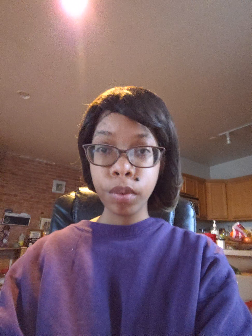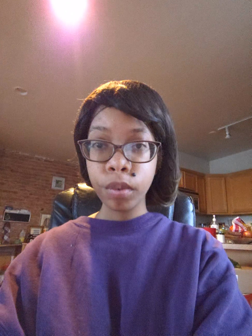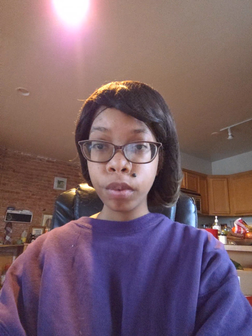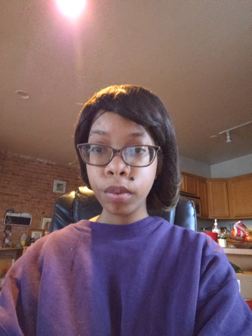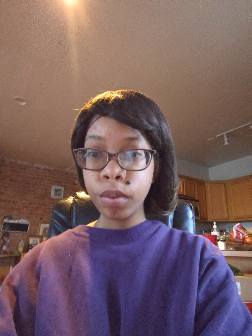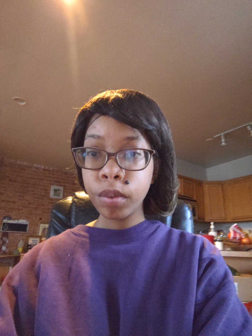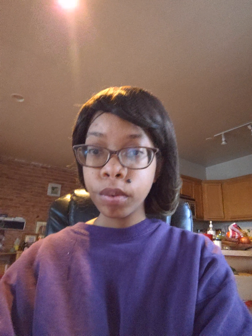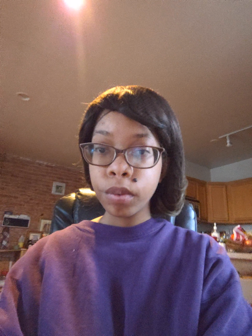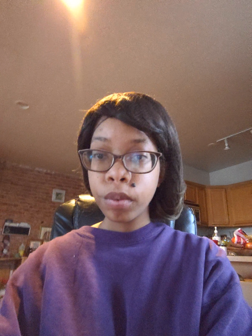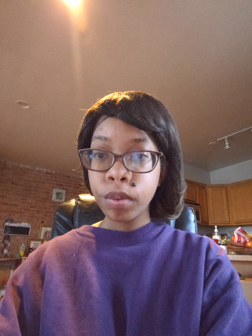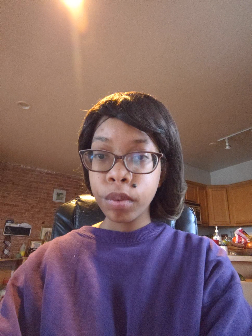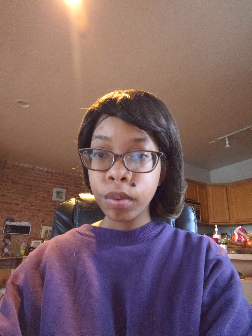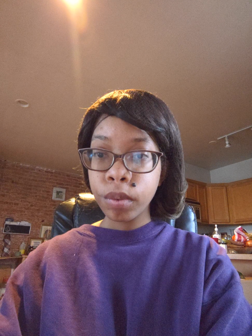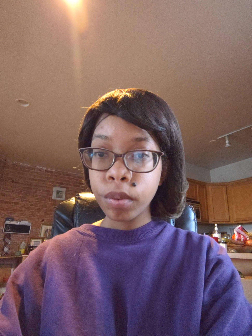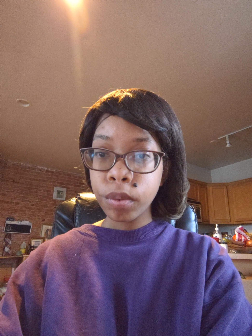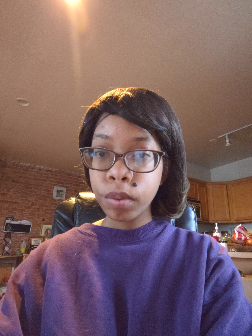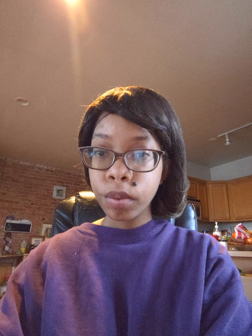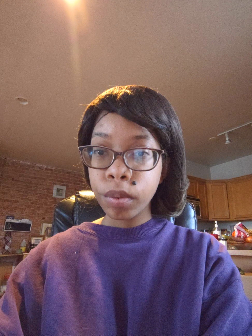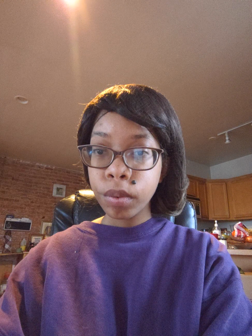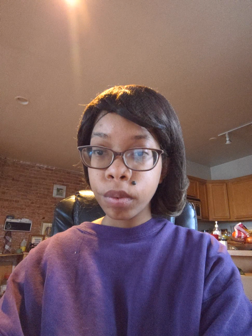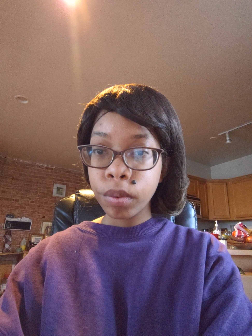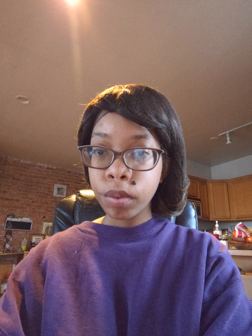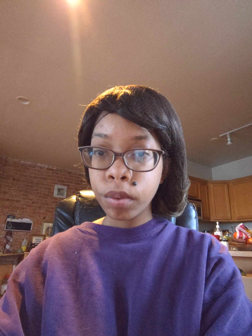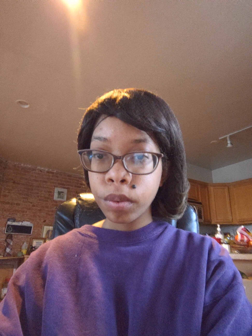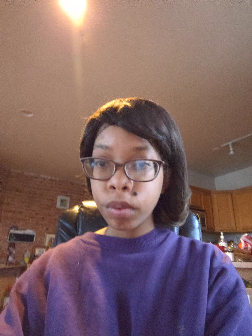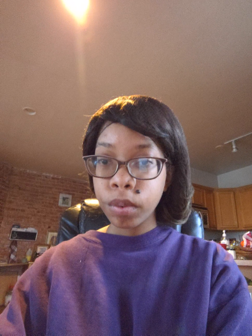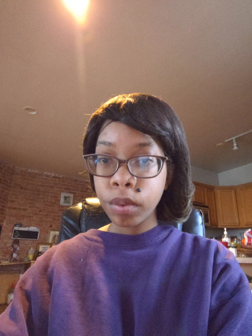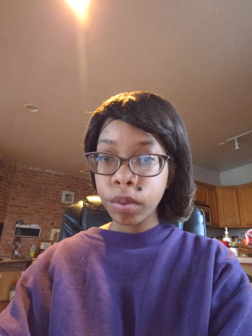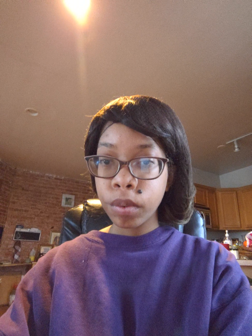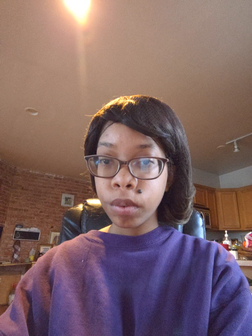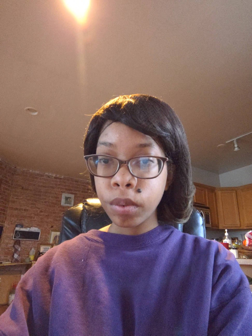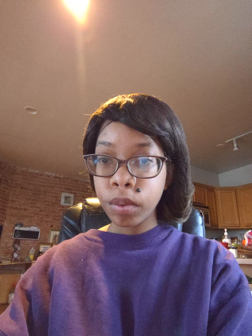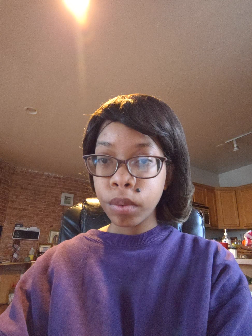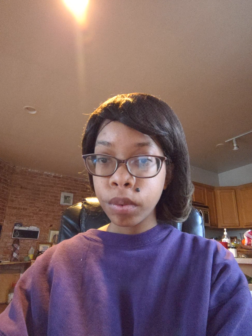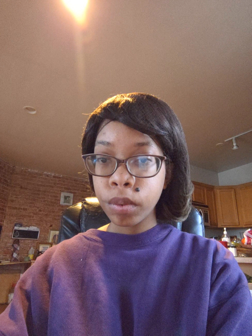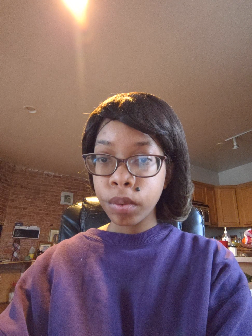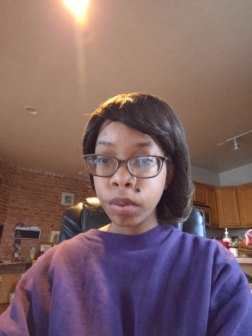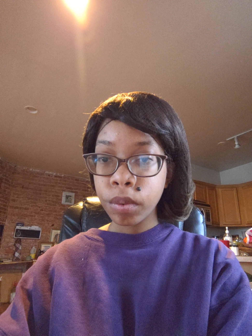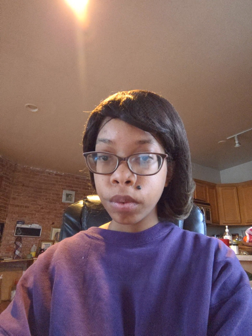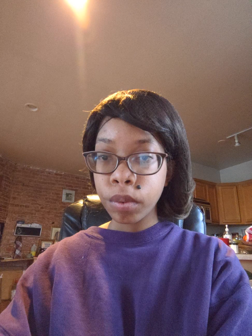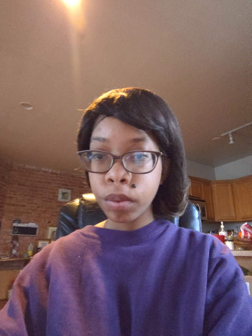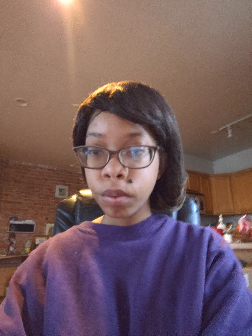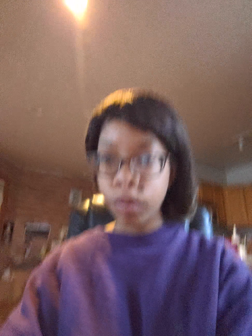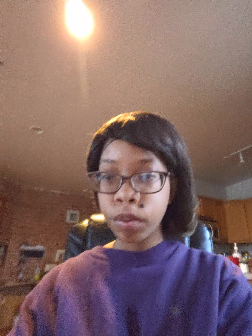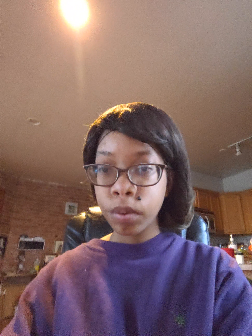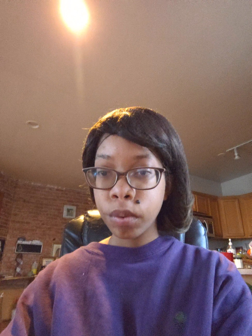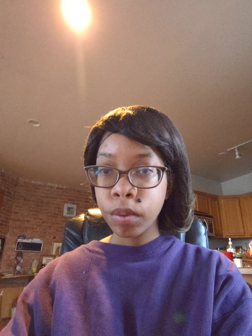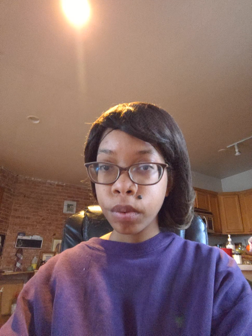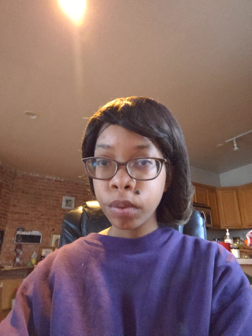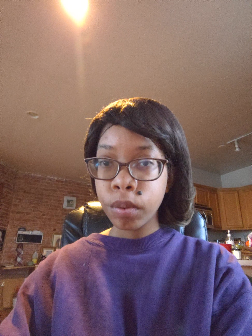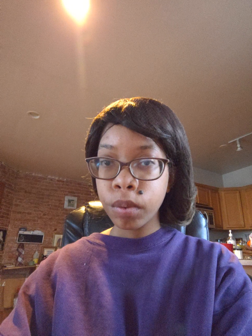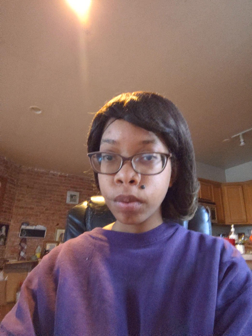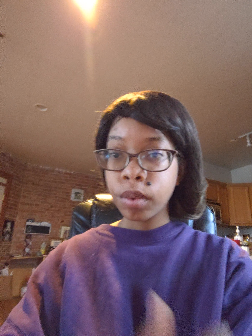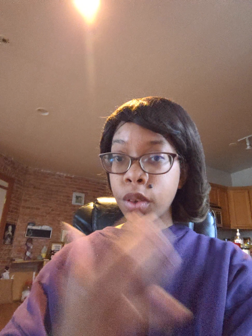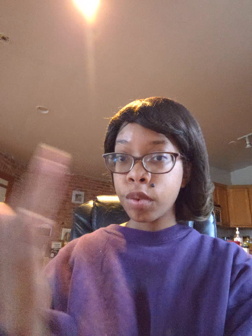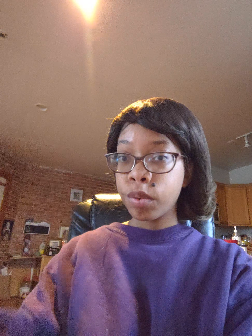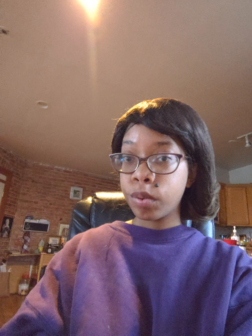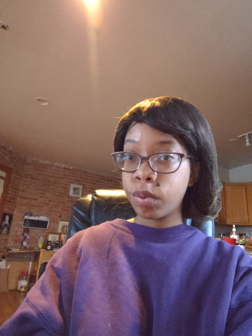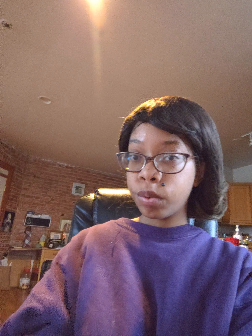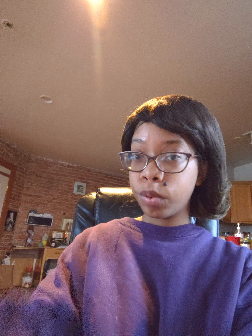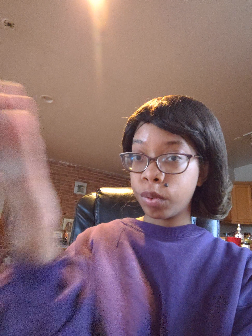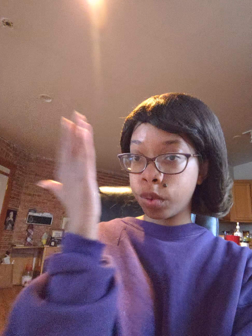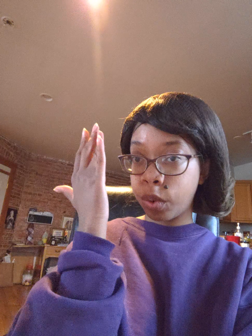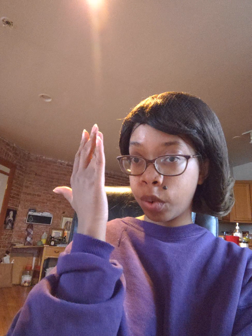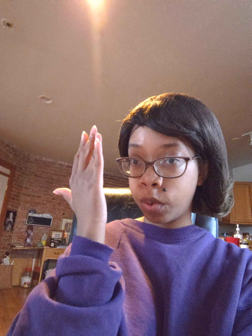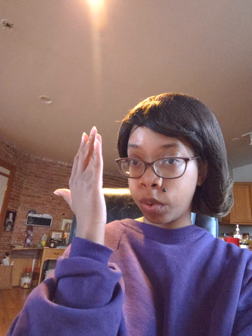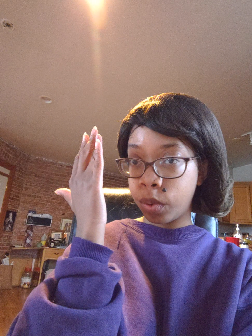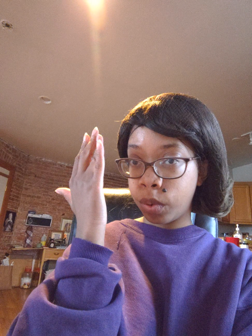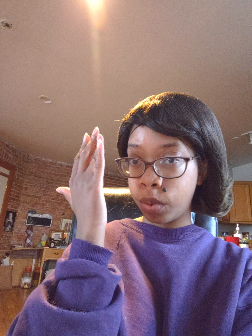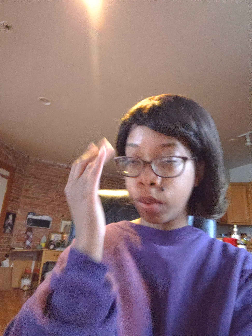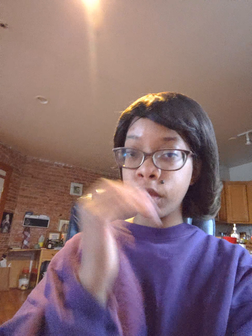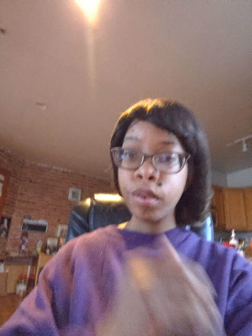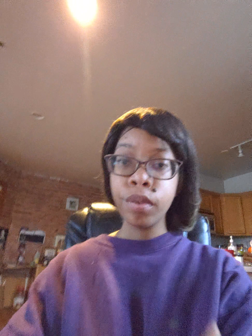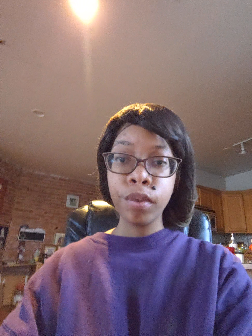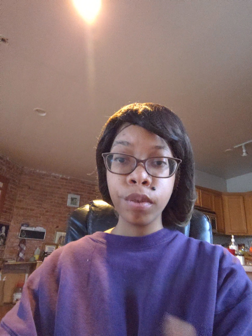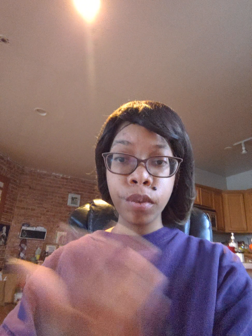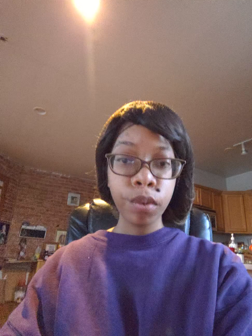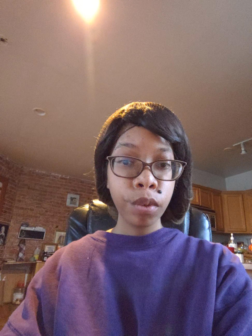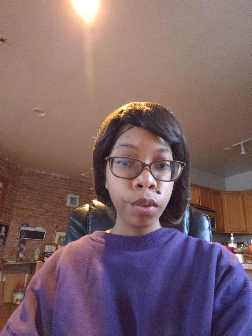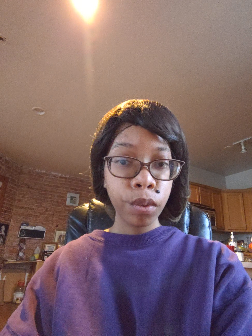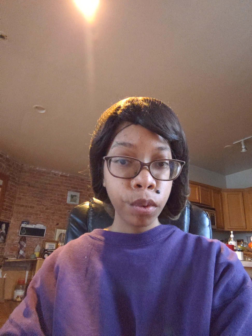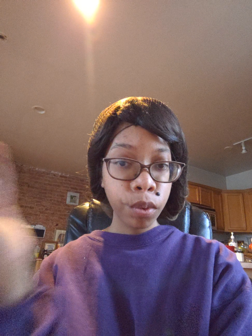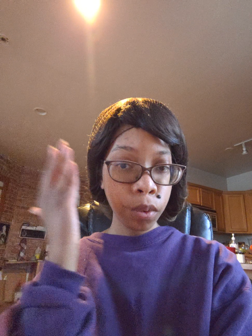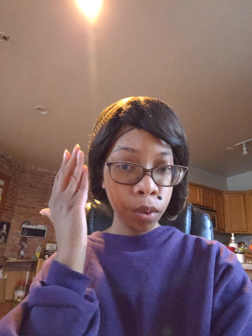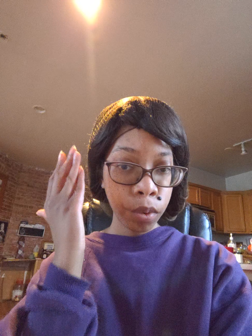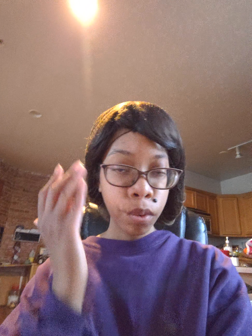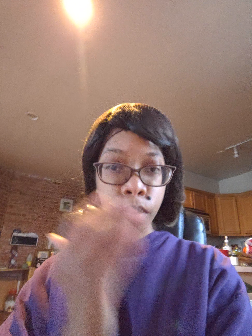morning